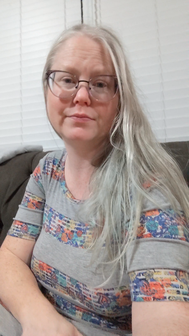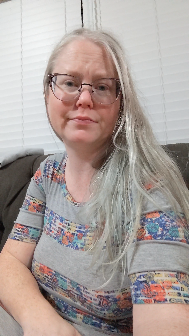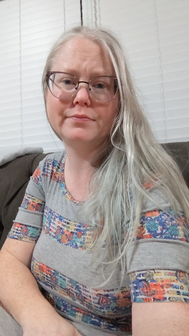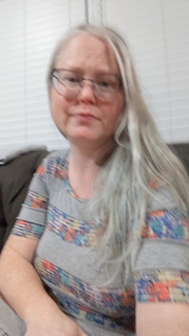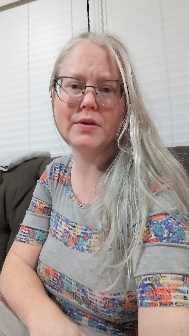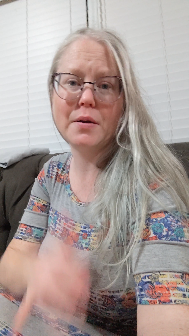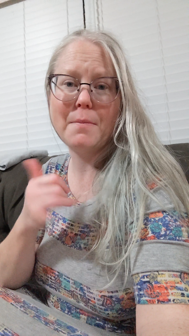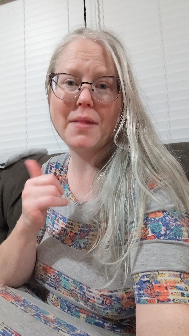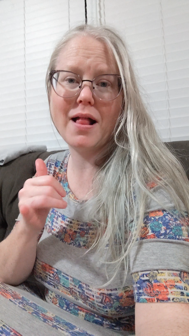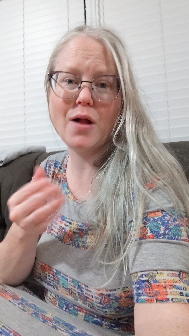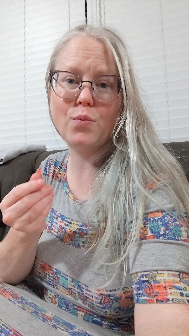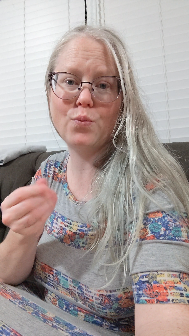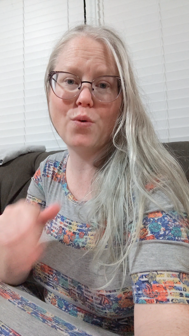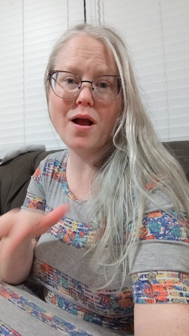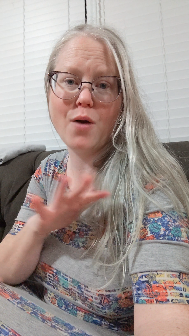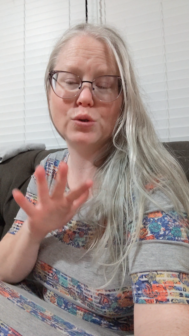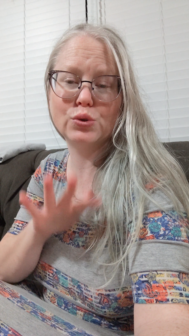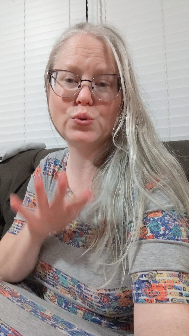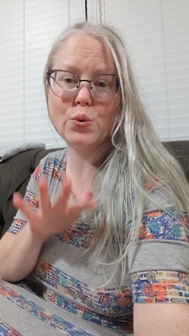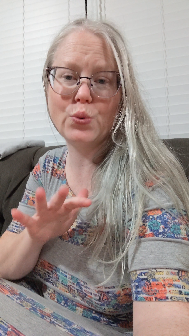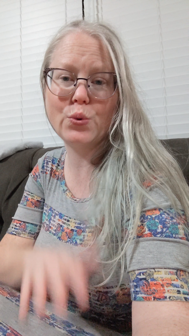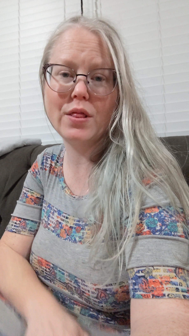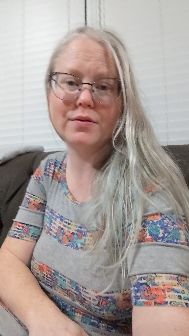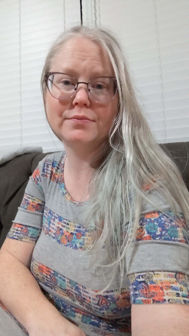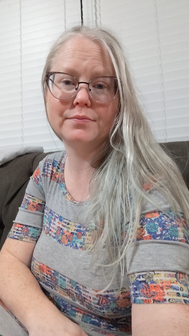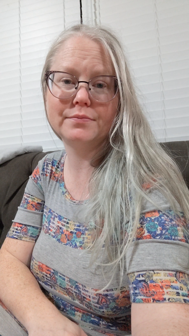playground